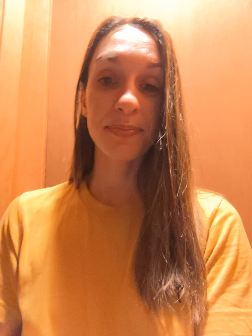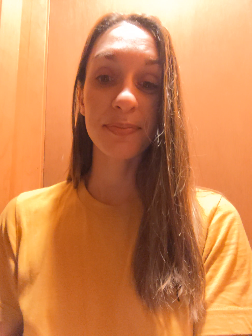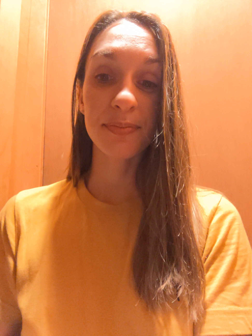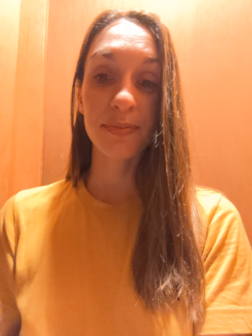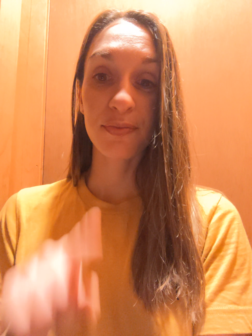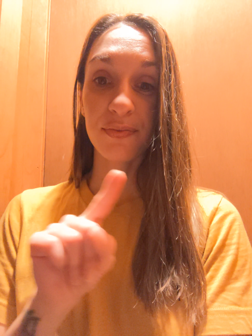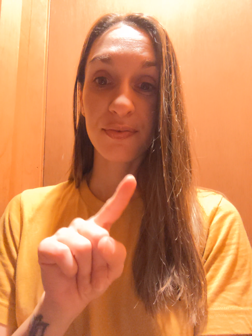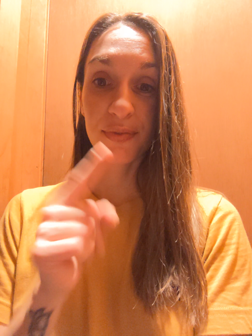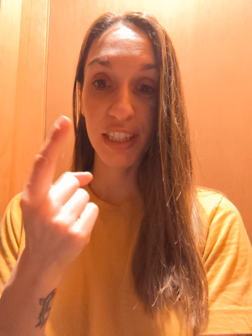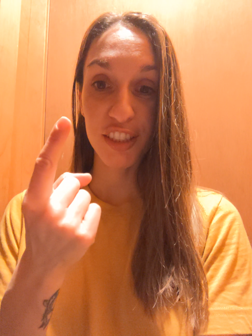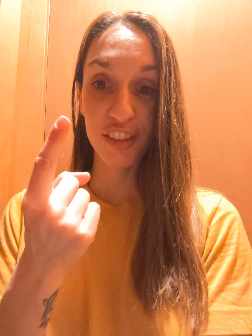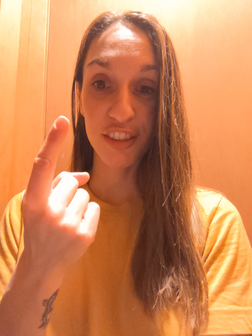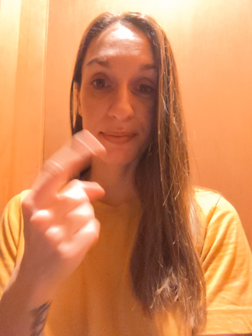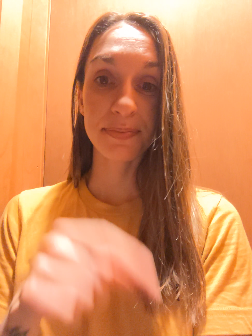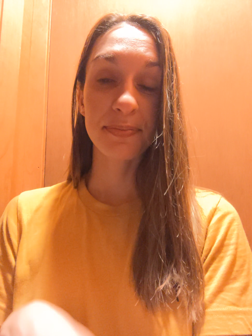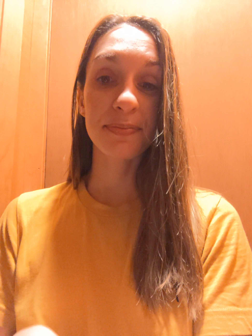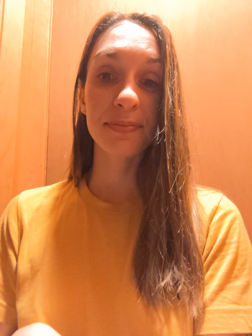first